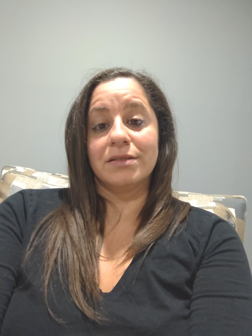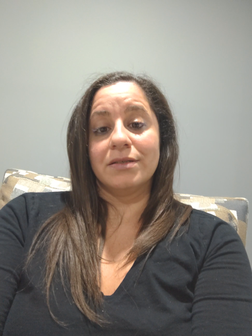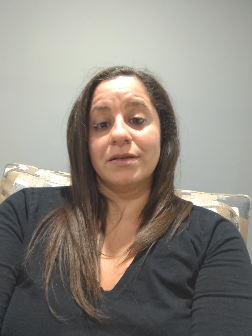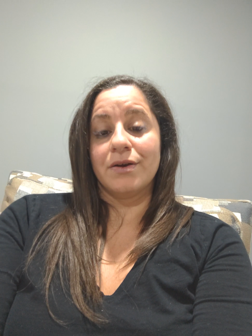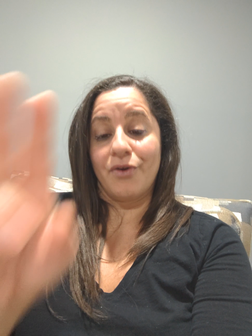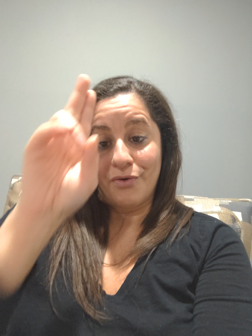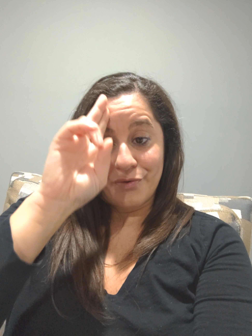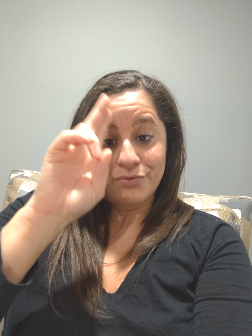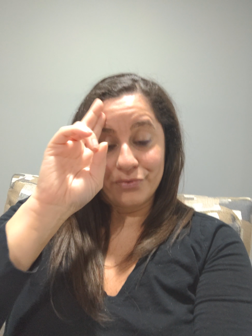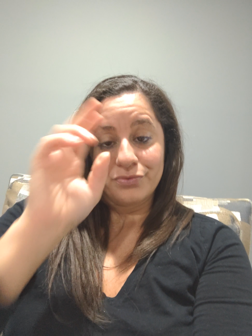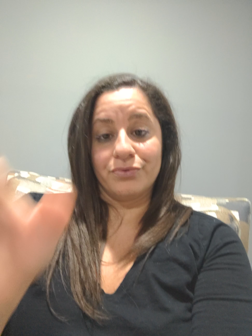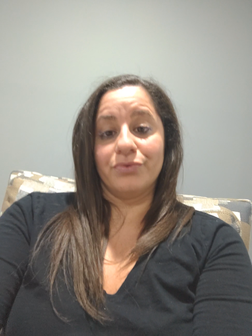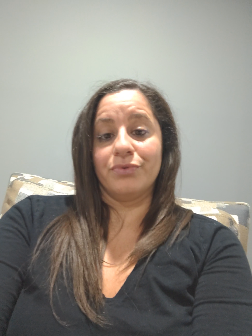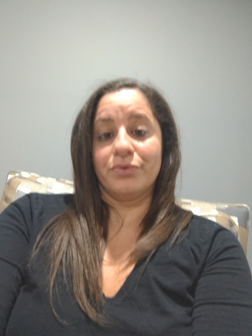uncle